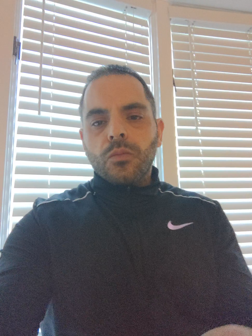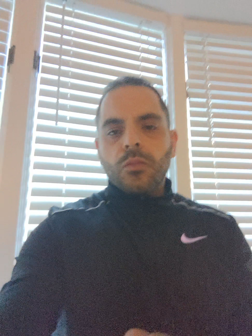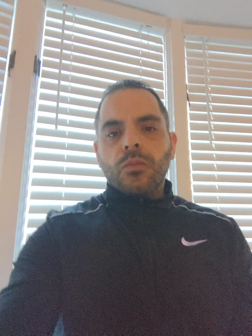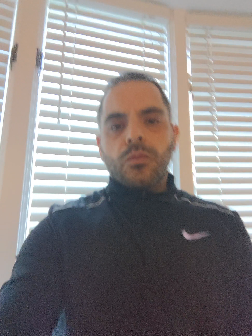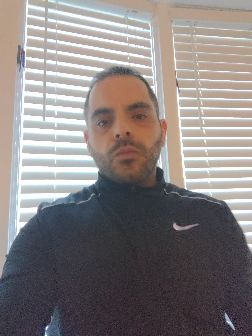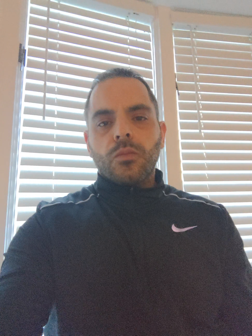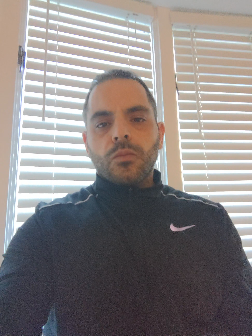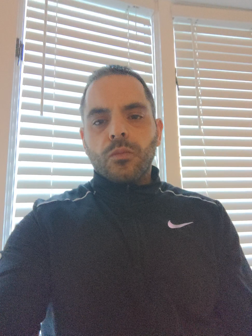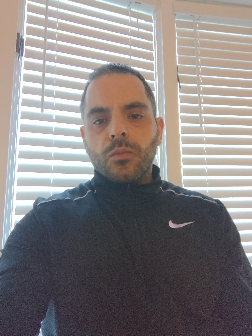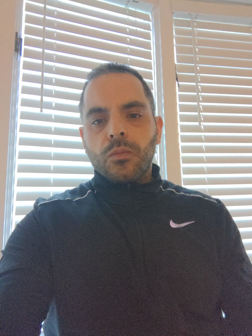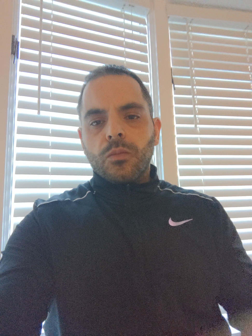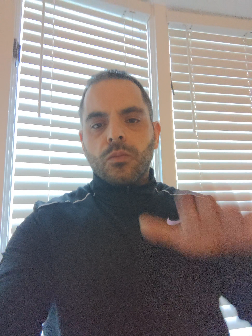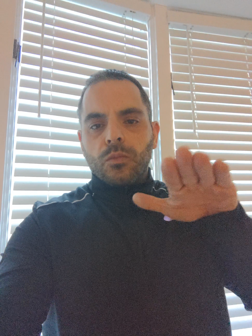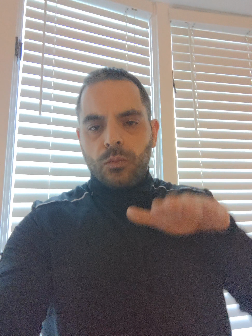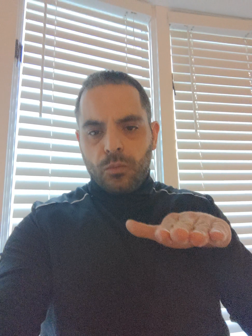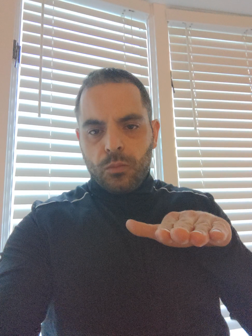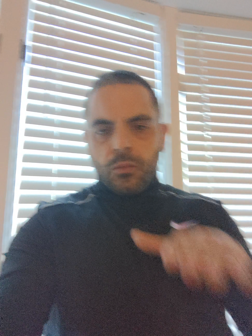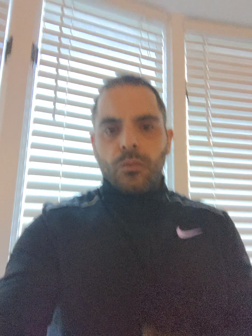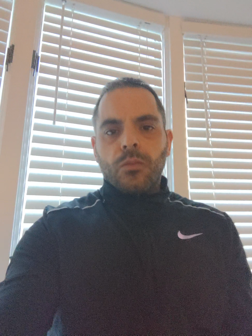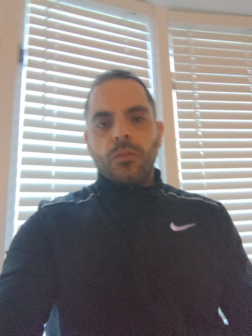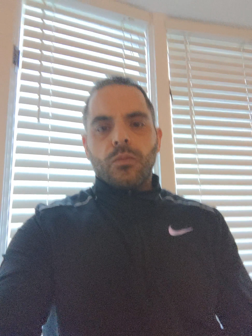child